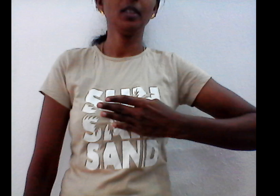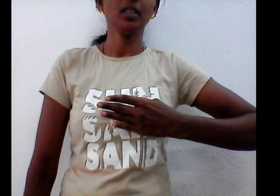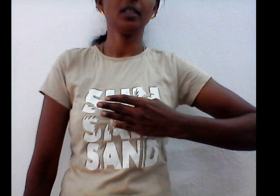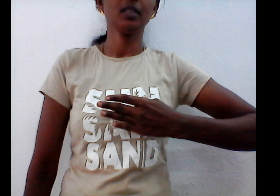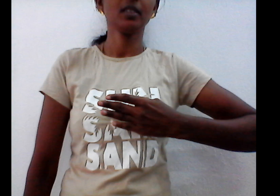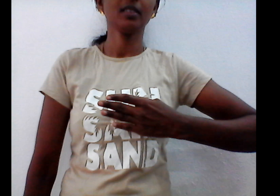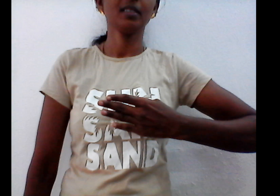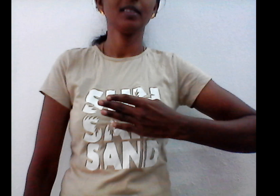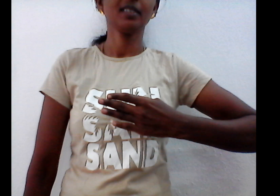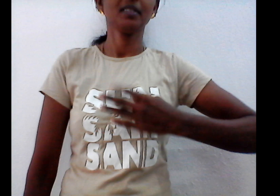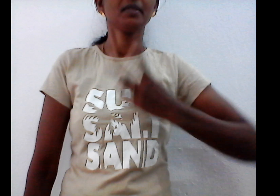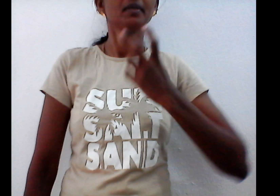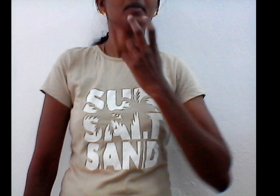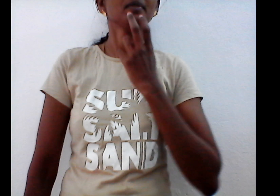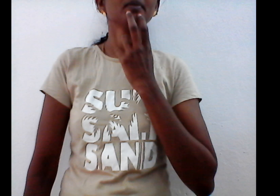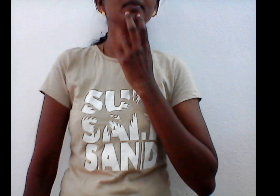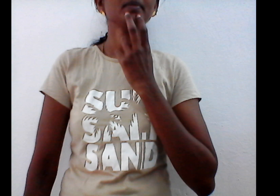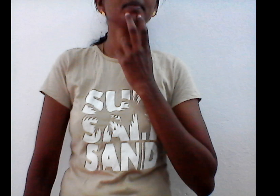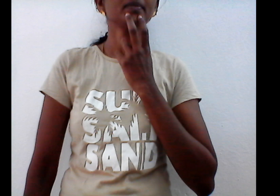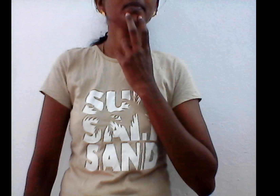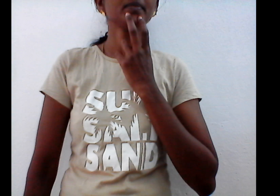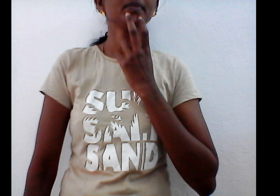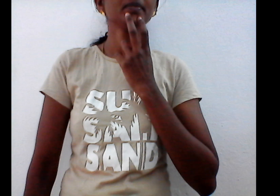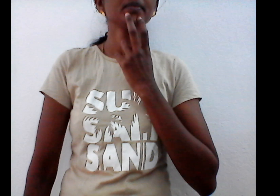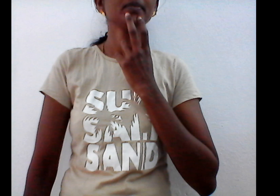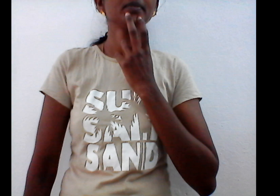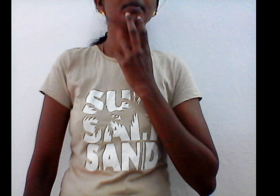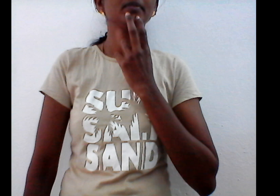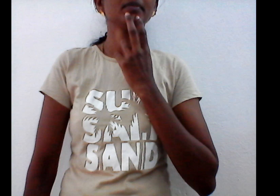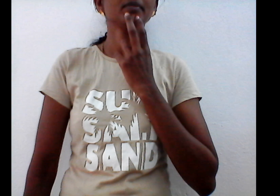അഃ